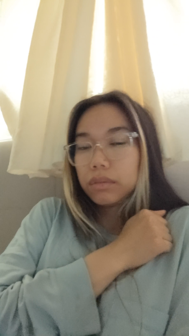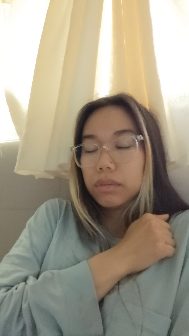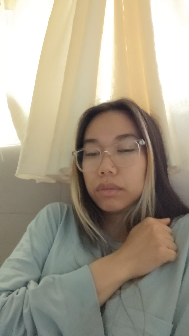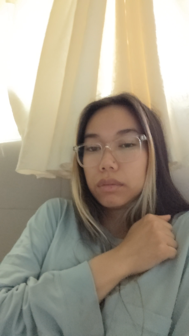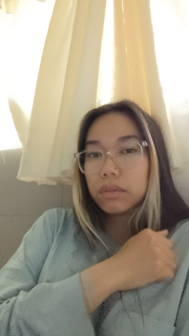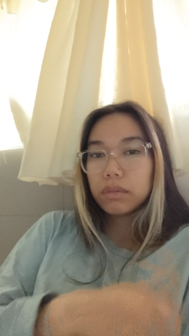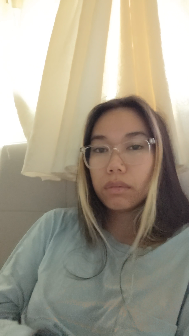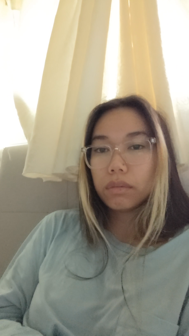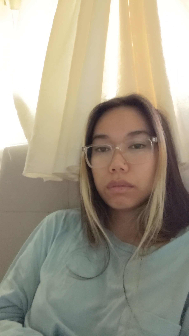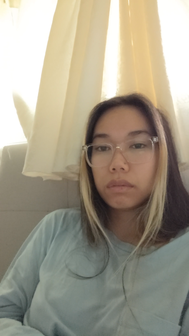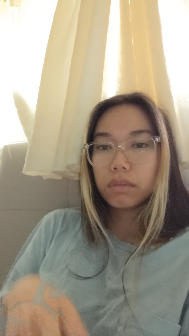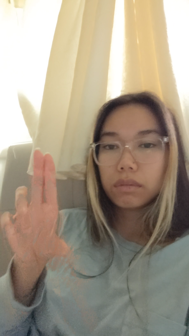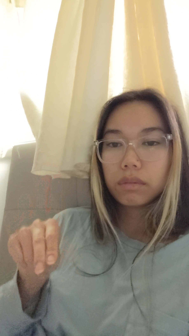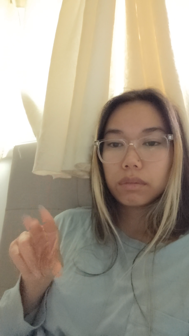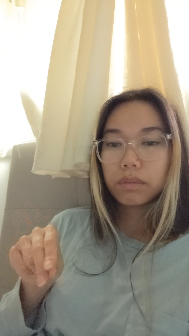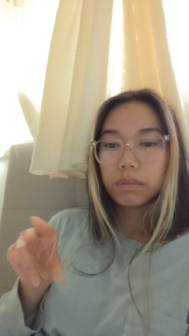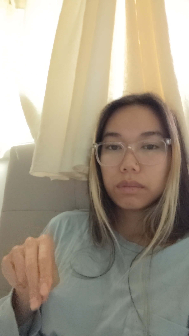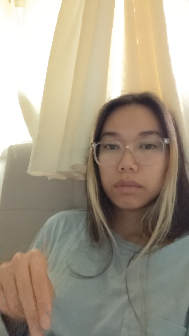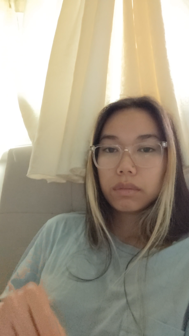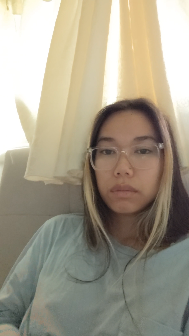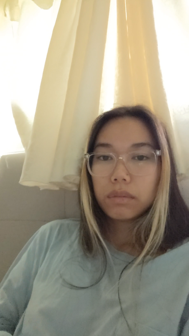diaper